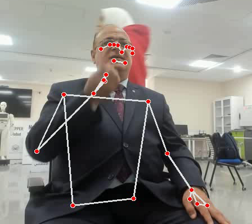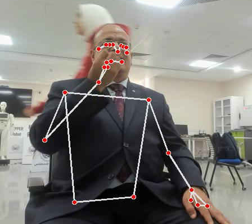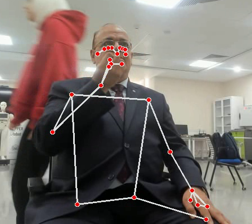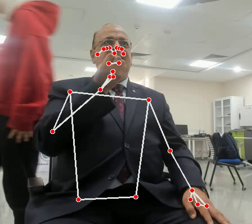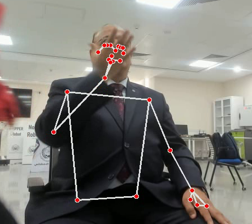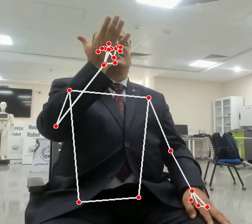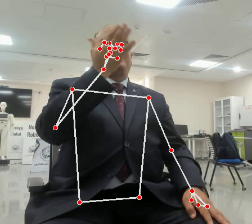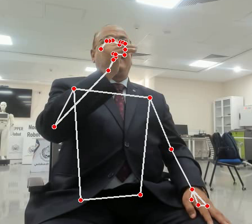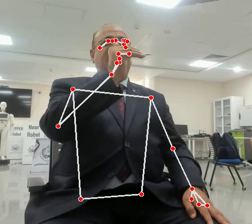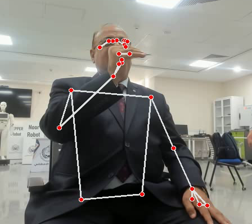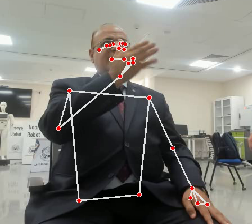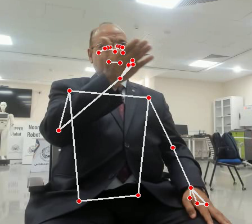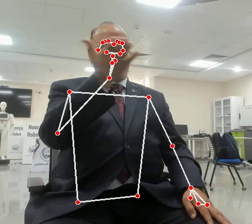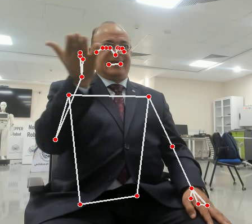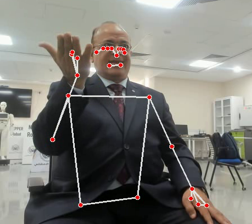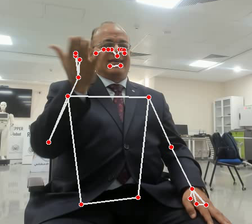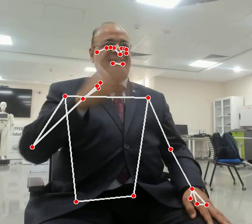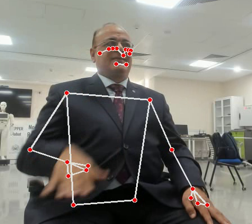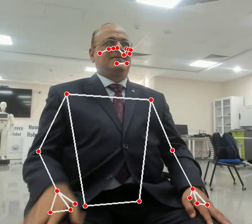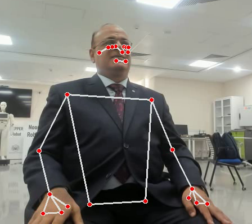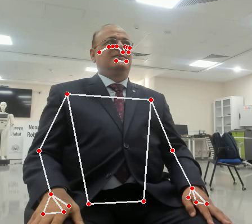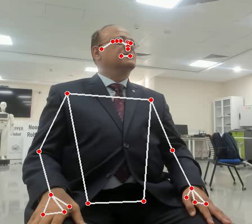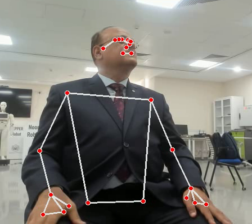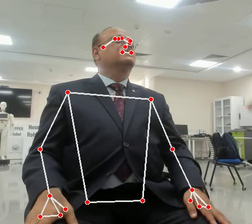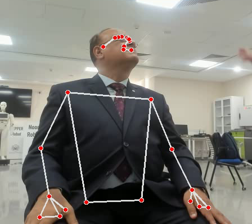sabhl elkheer